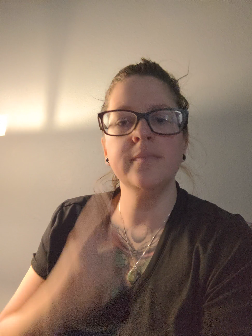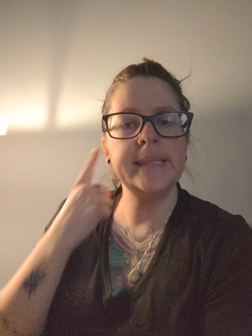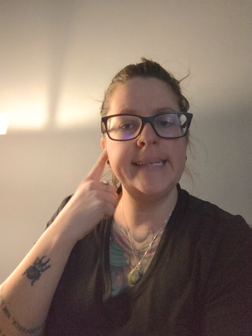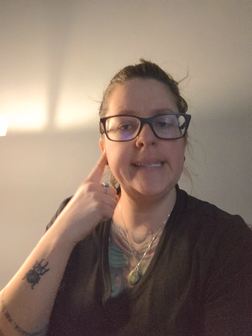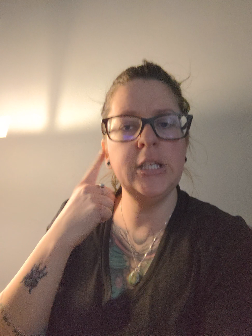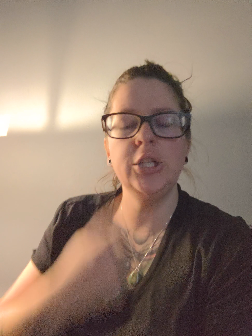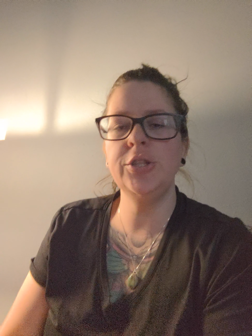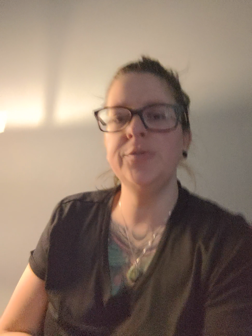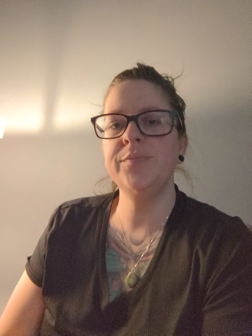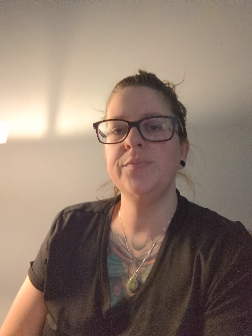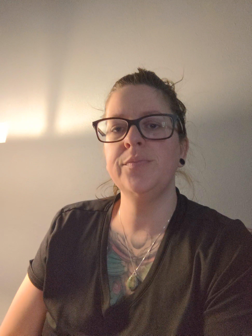hear